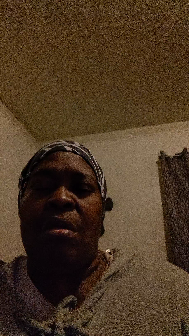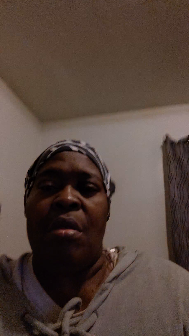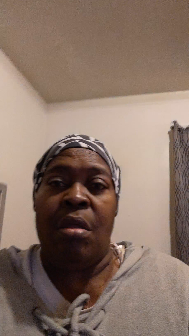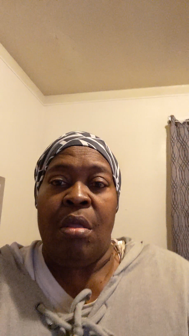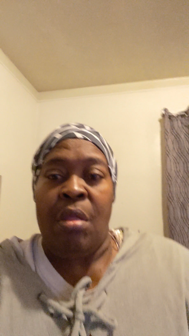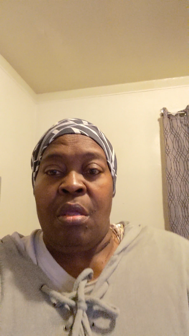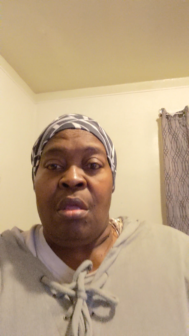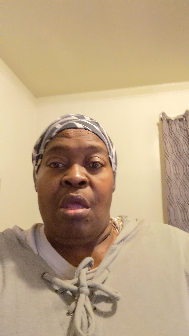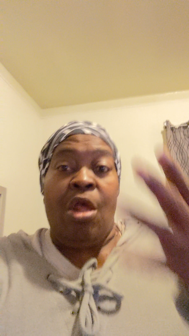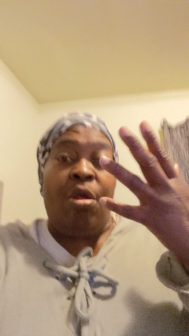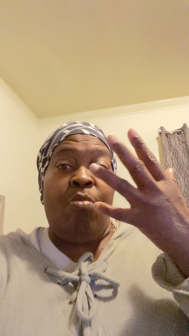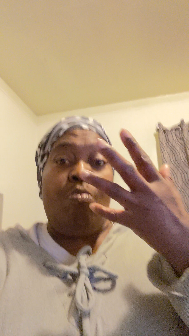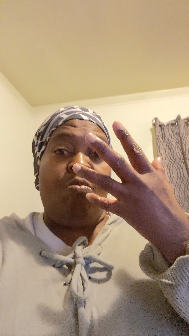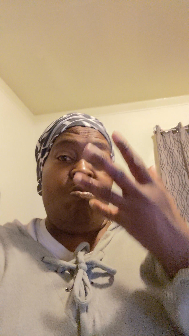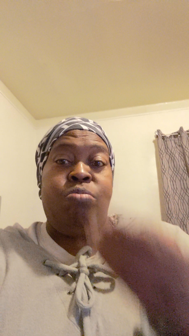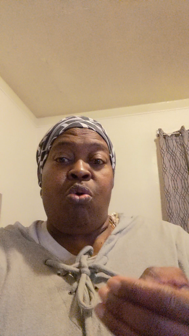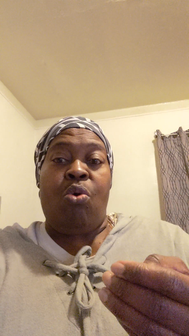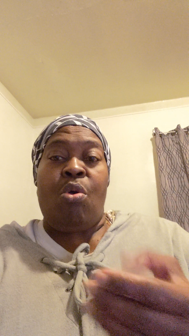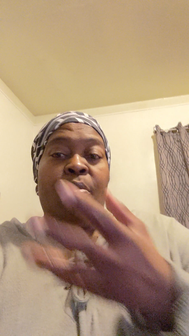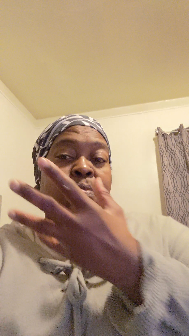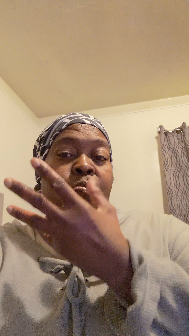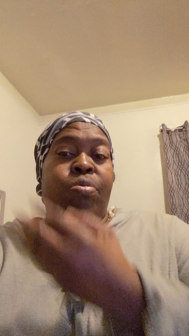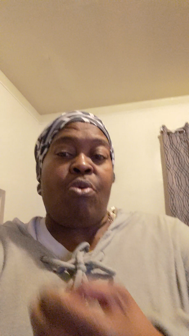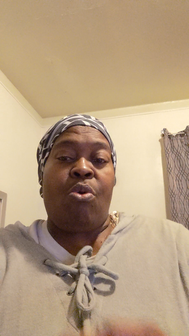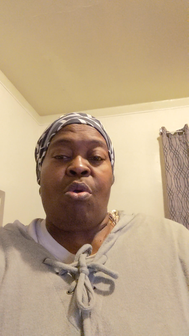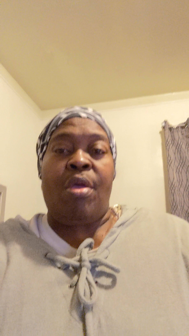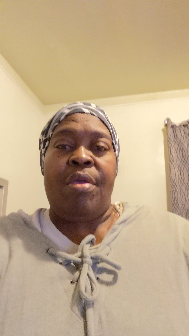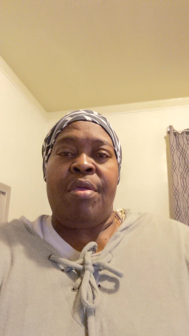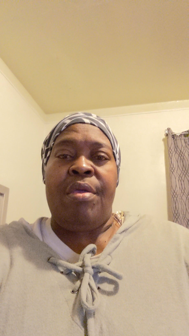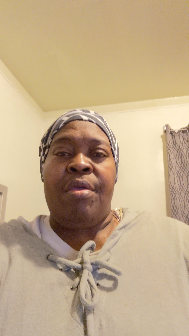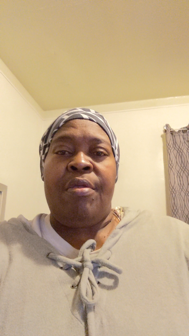poor